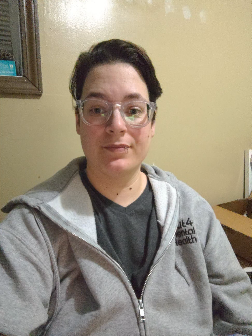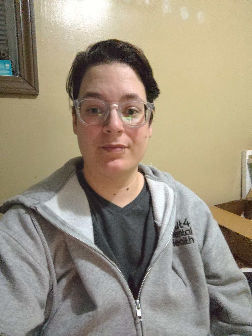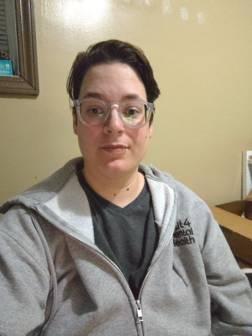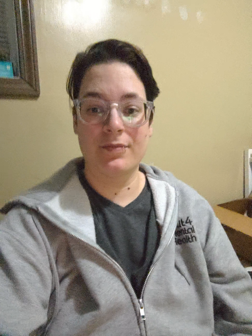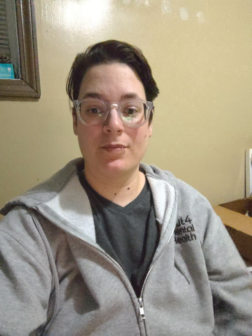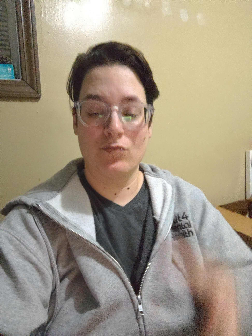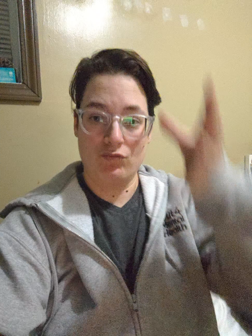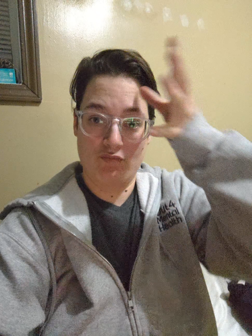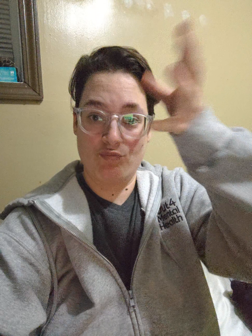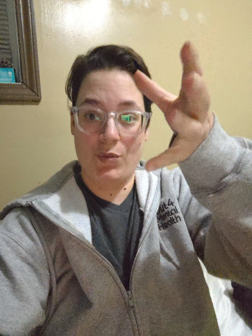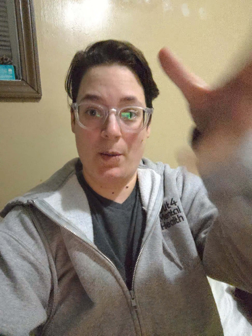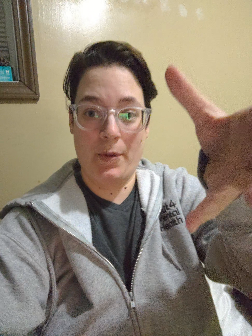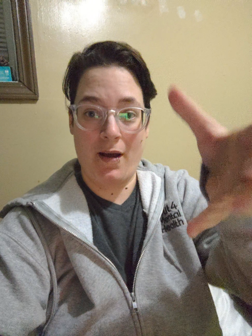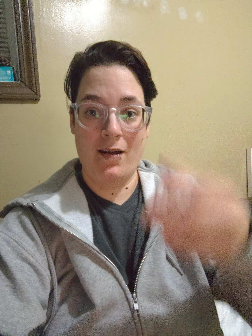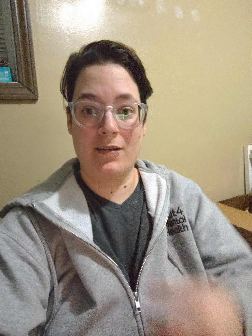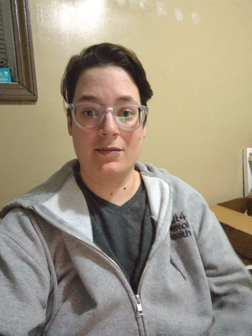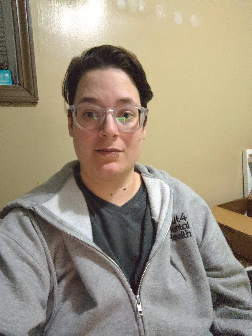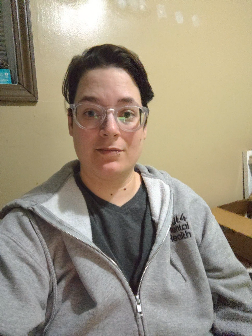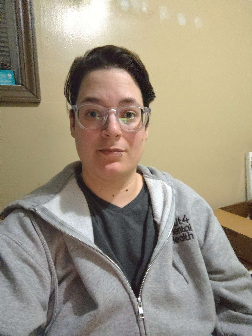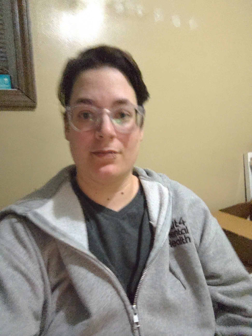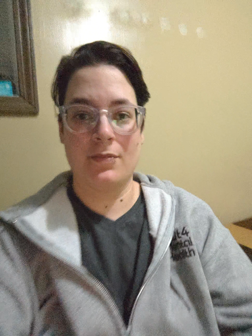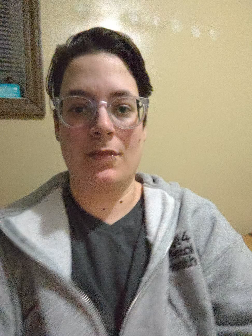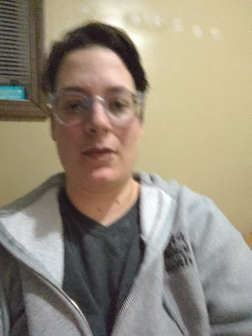grandpa